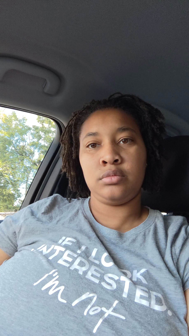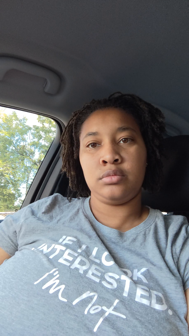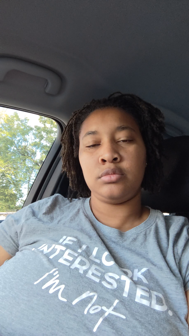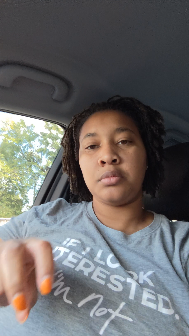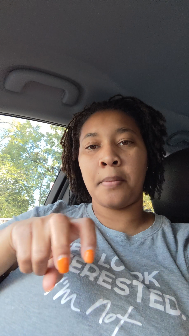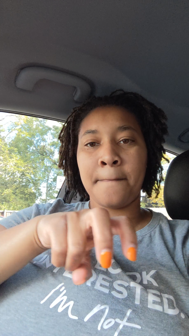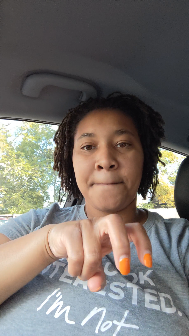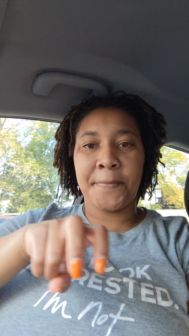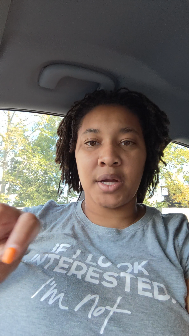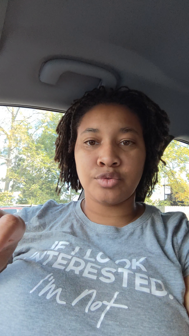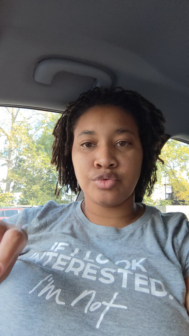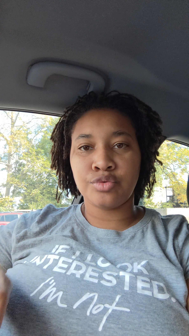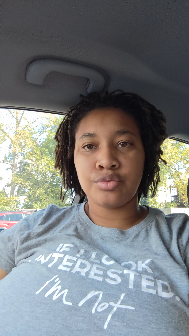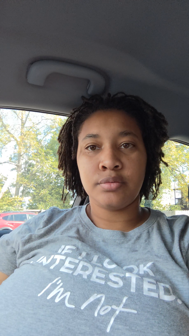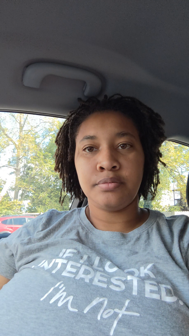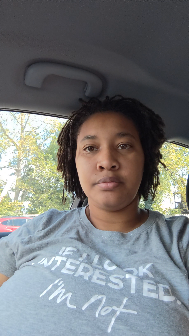bench